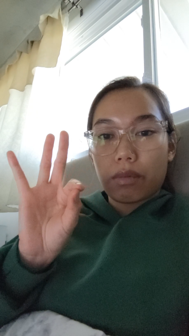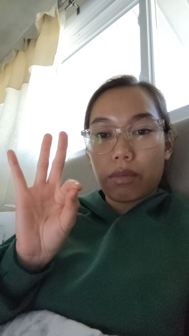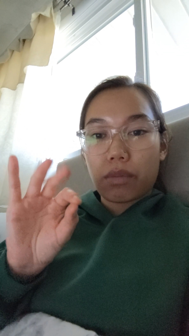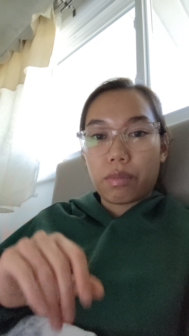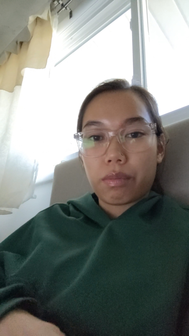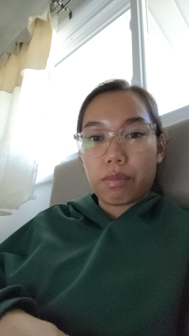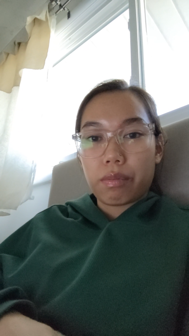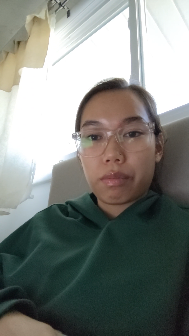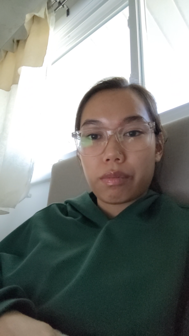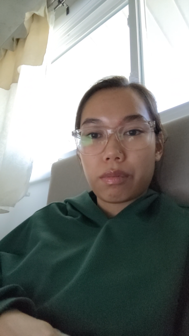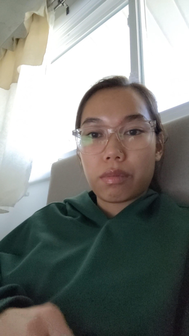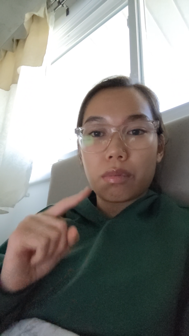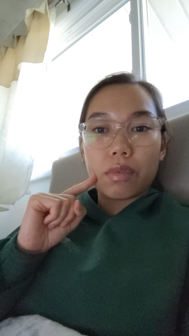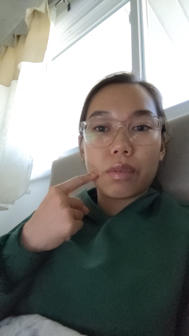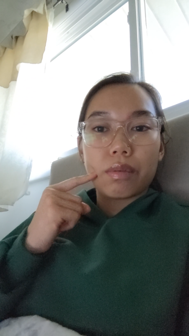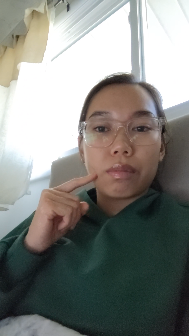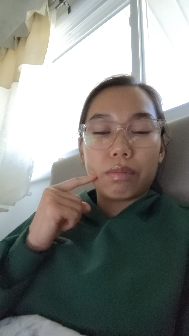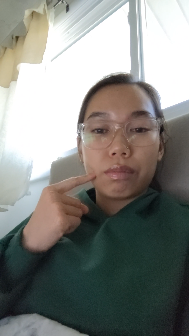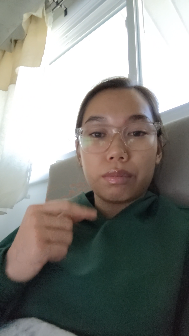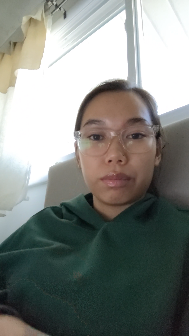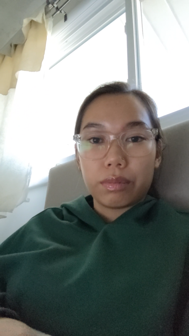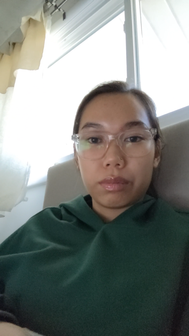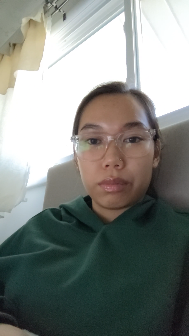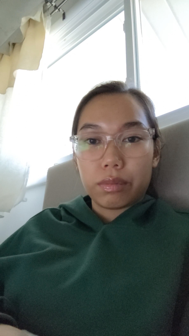candy